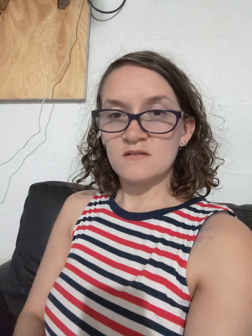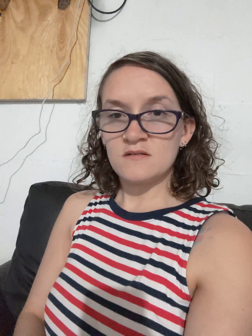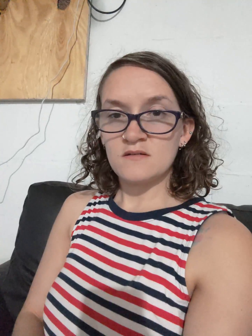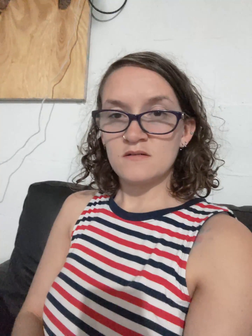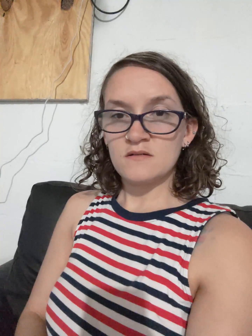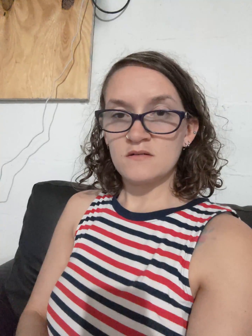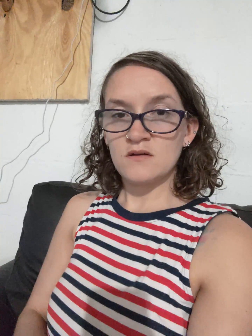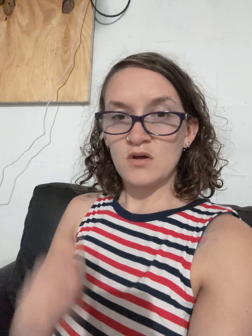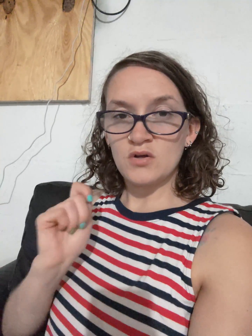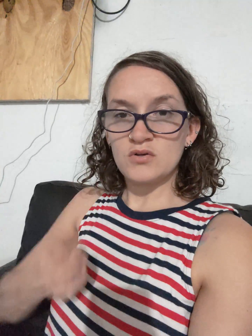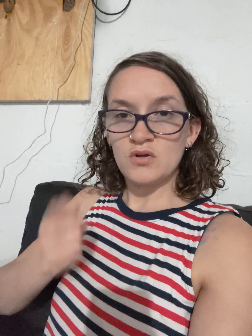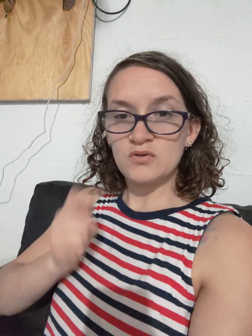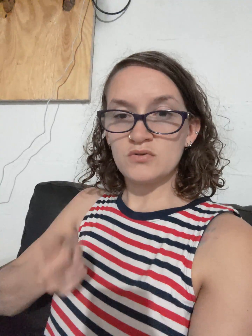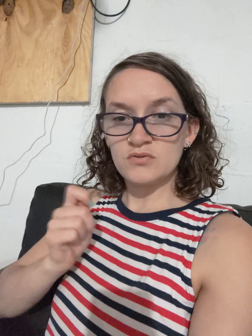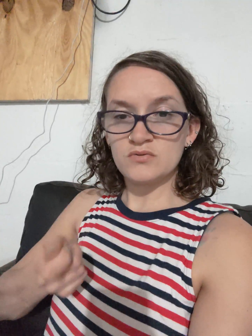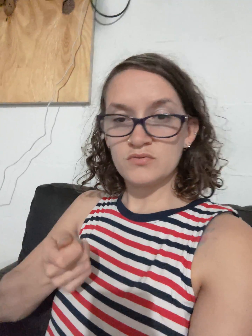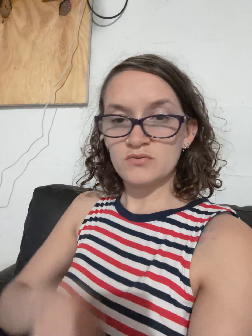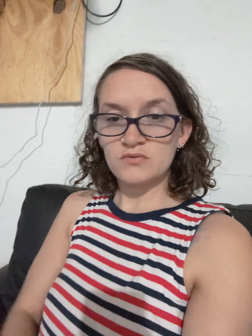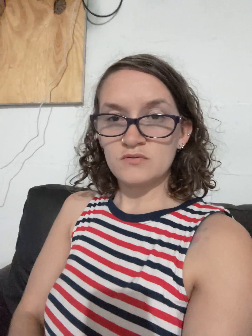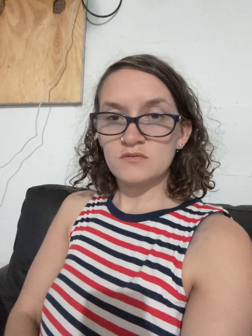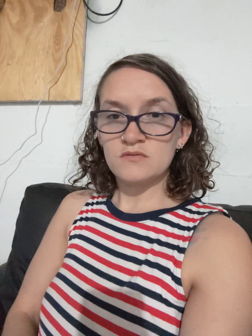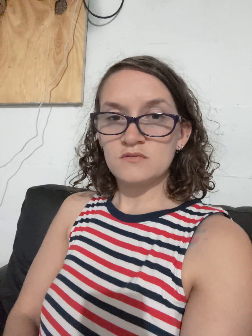cart